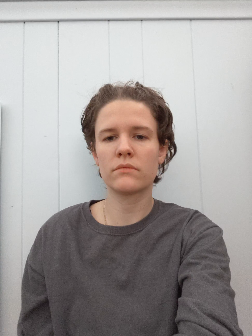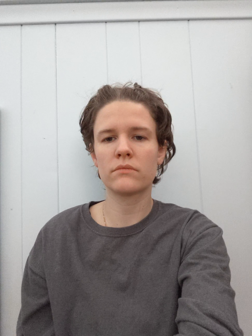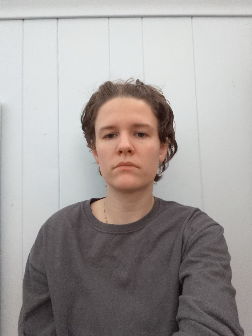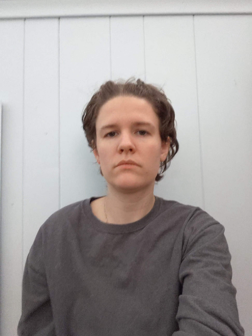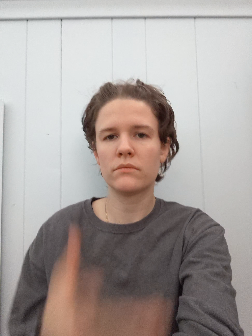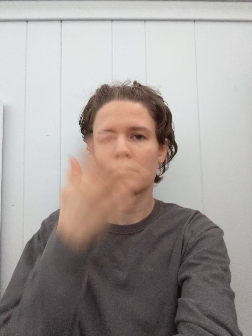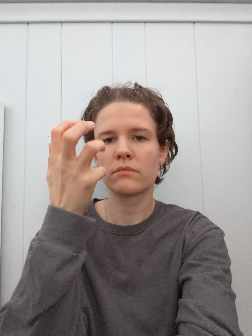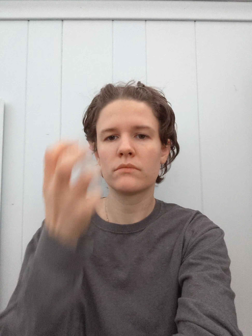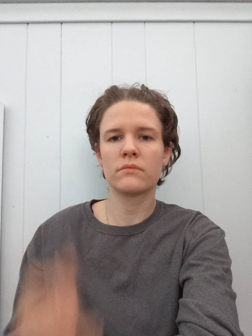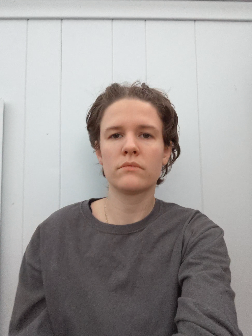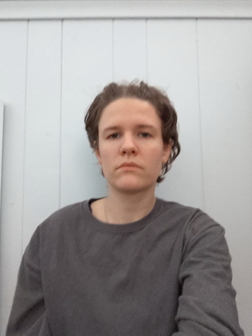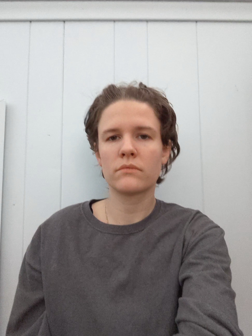mad